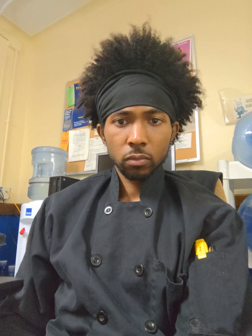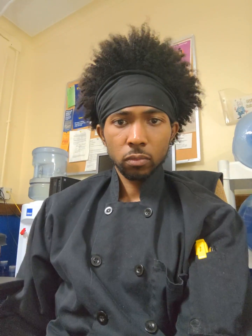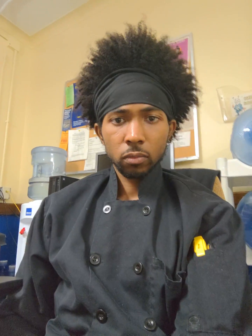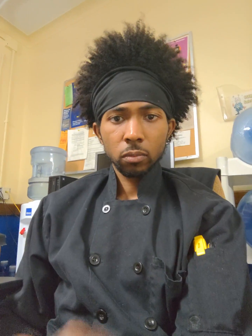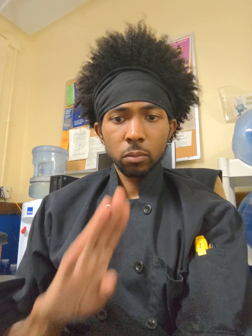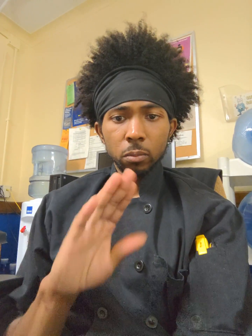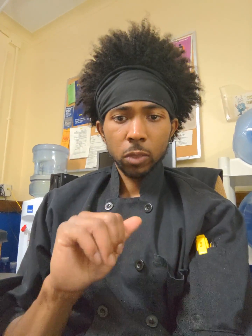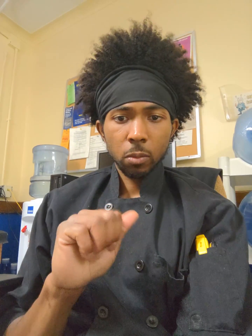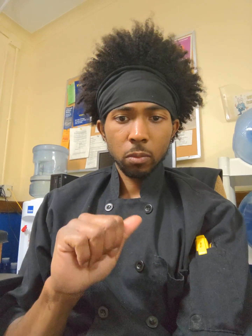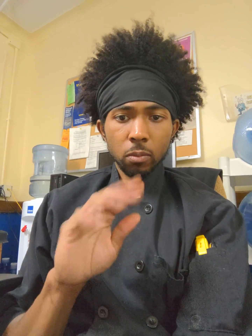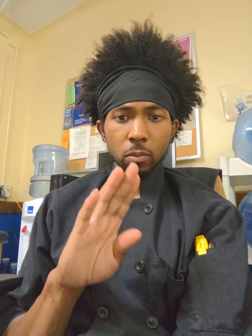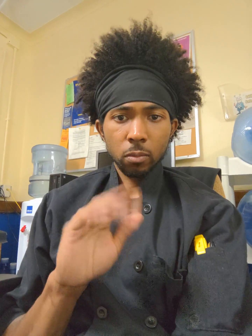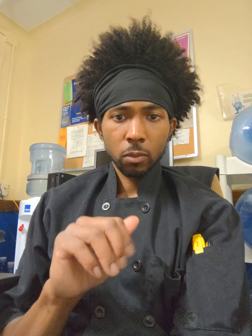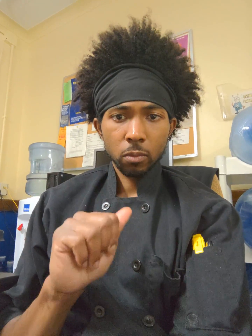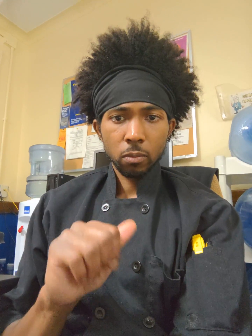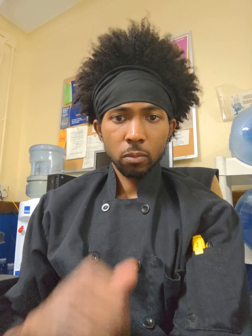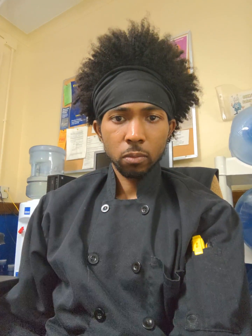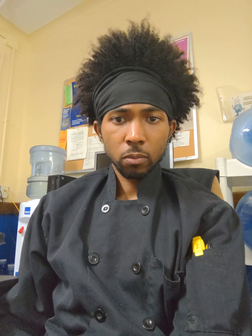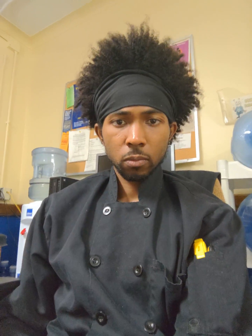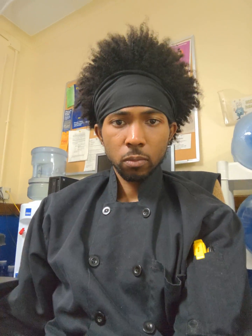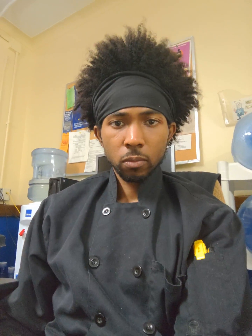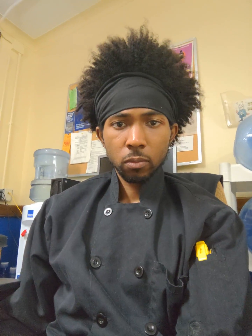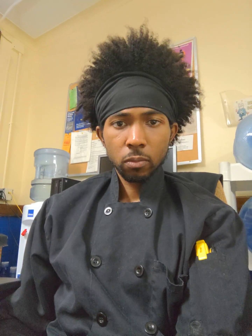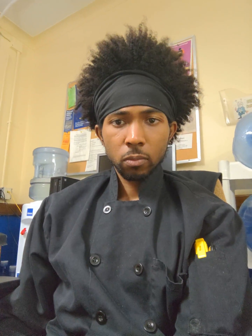baa baa